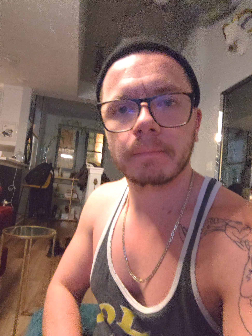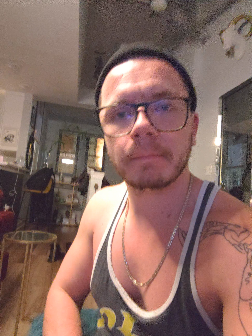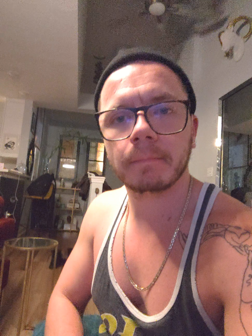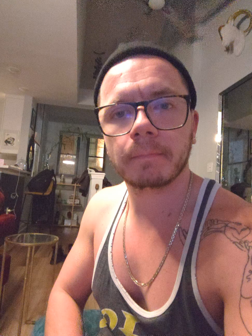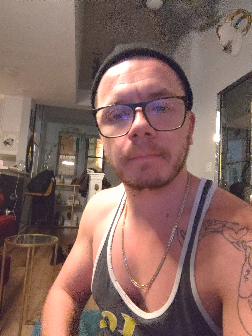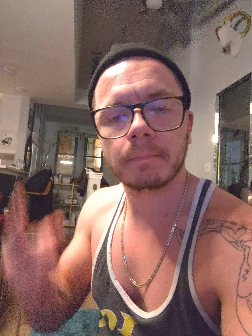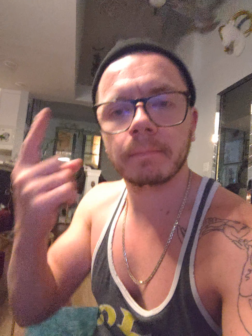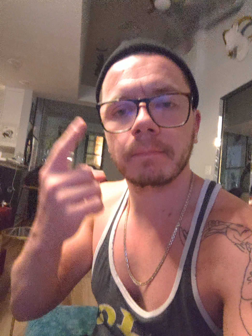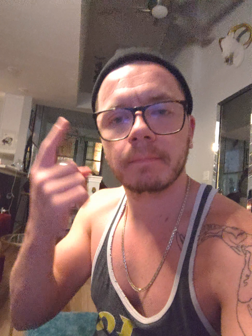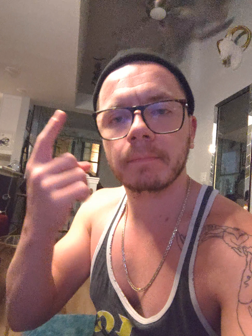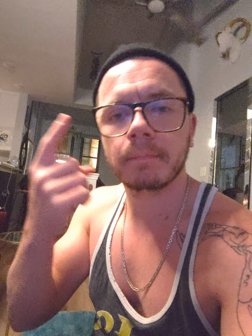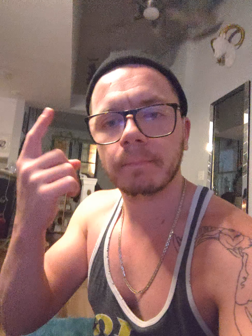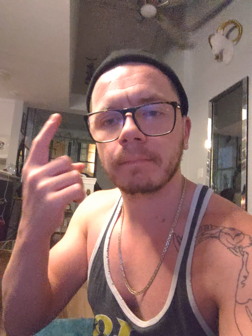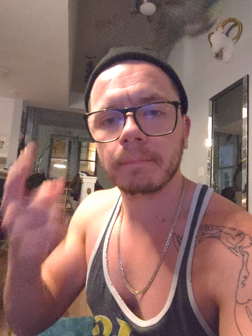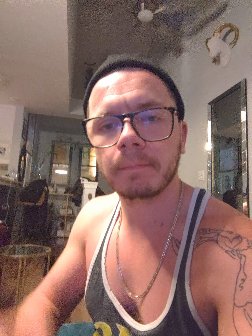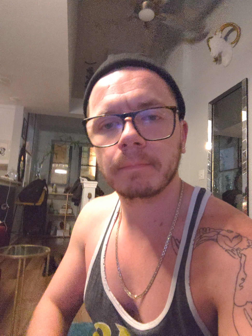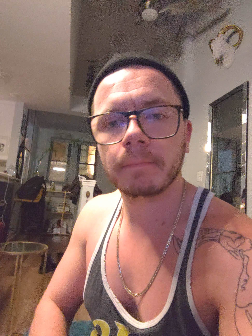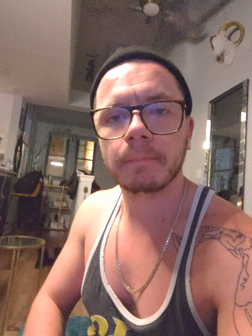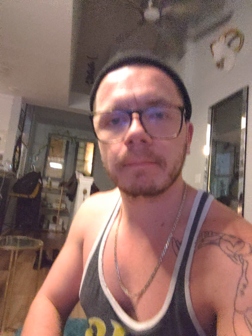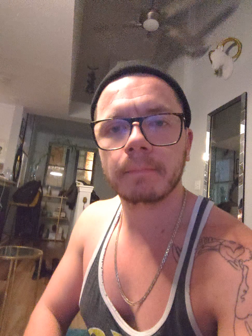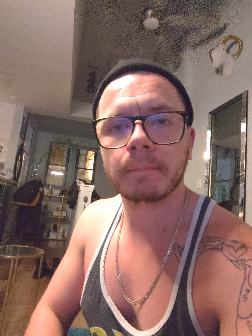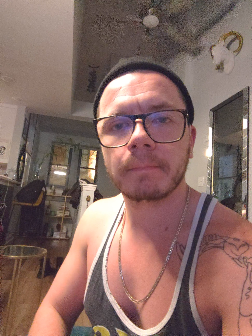think